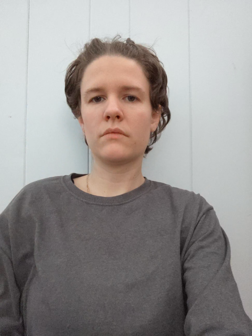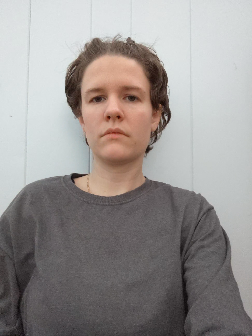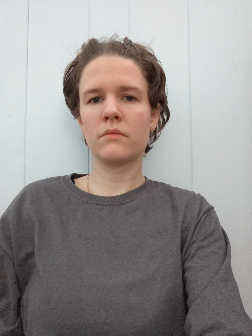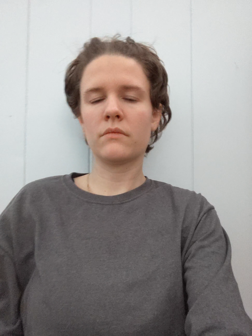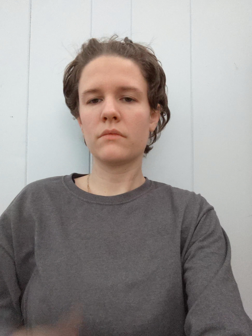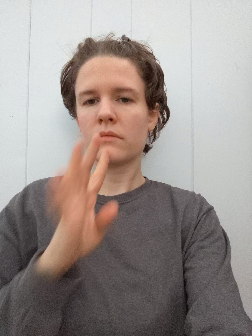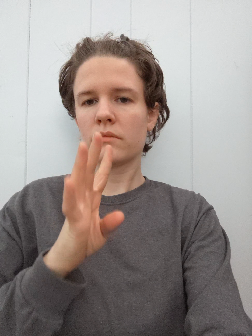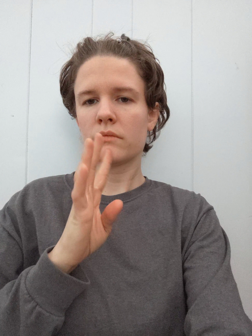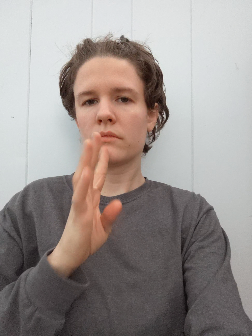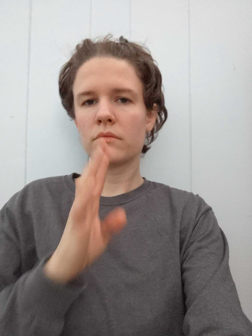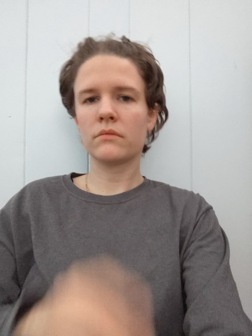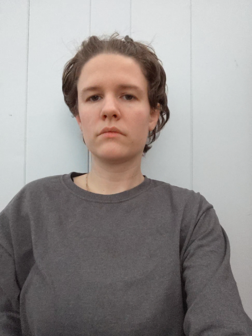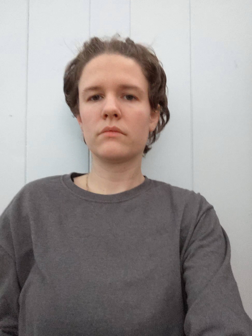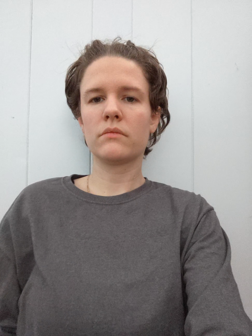talk